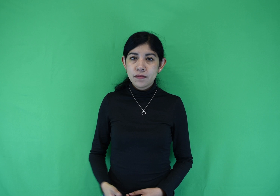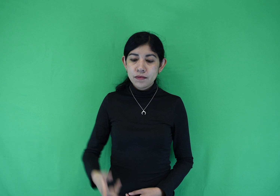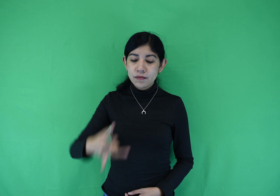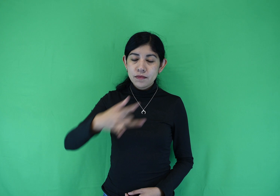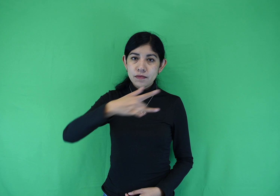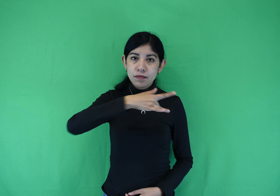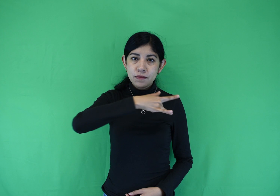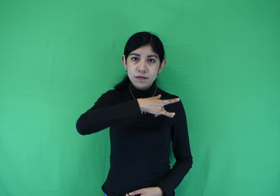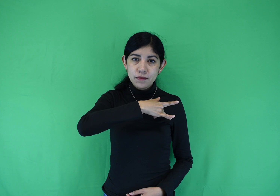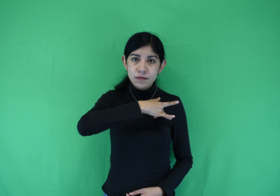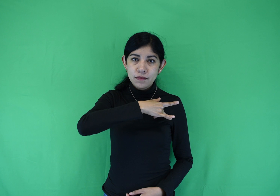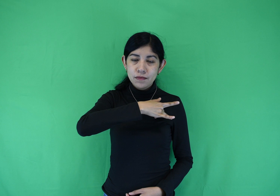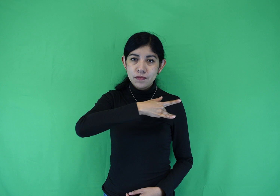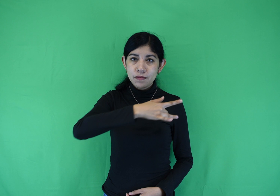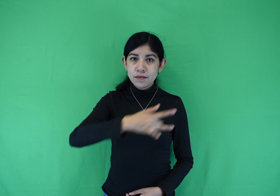corazón